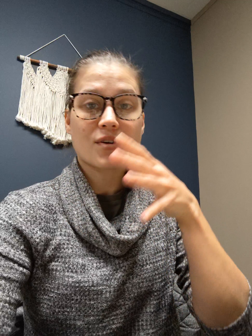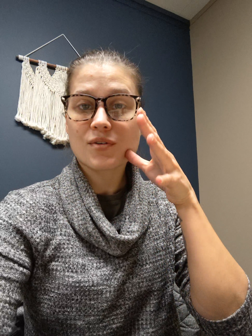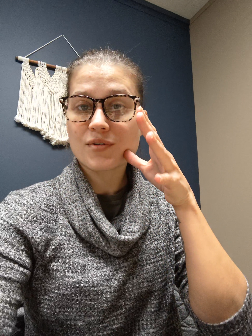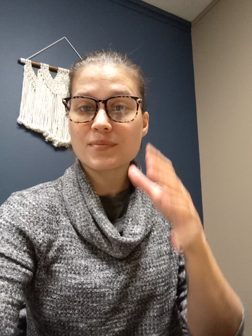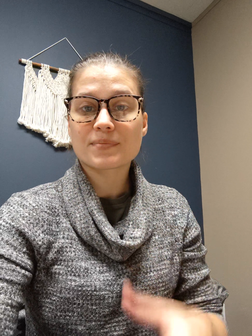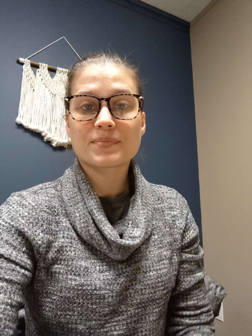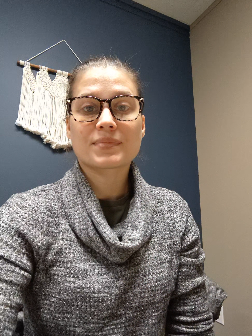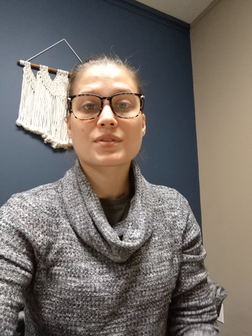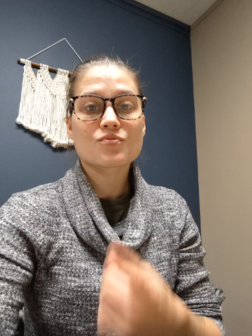farm